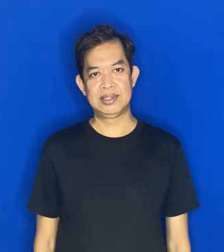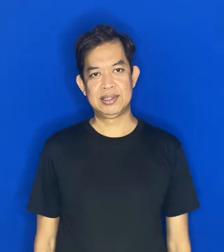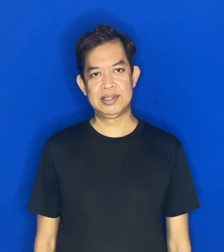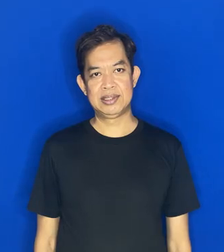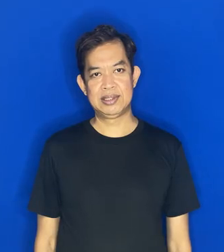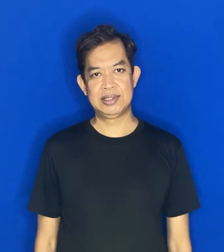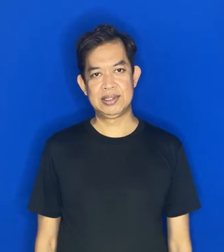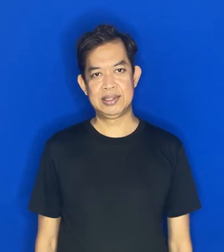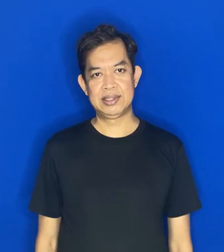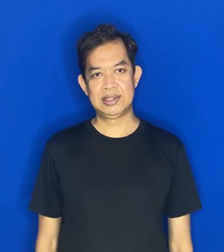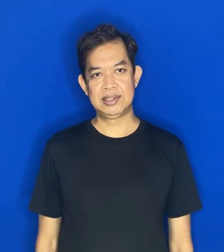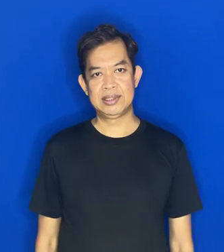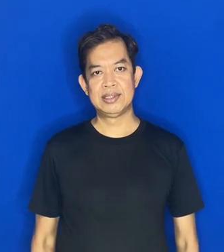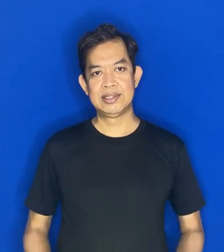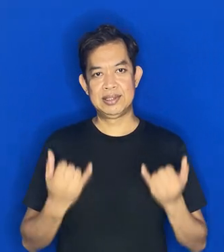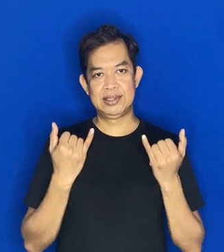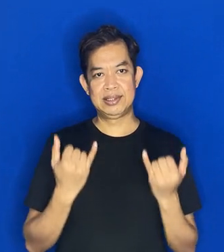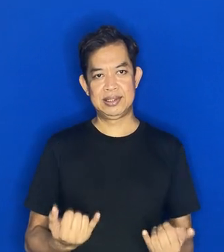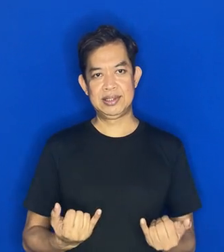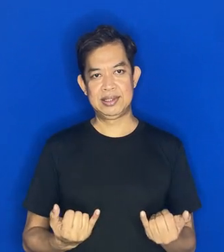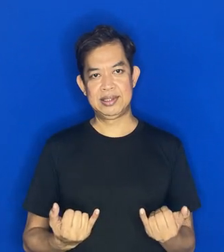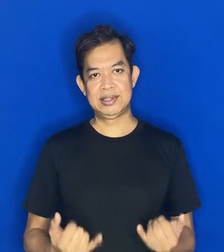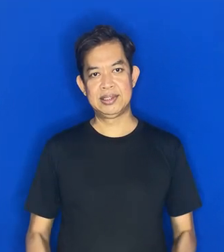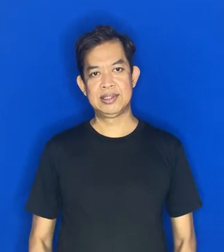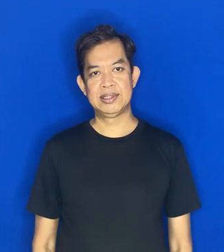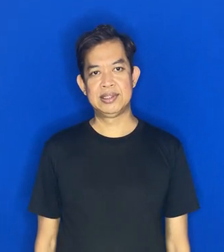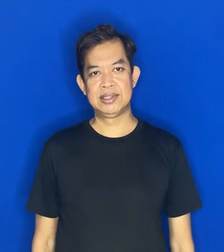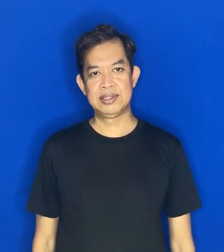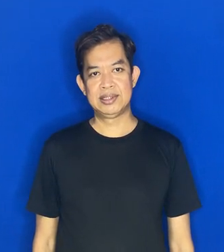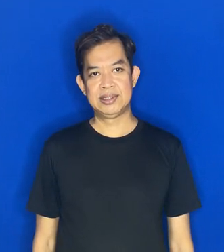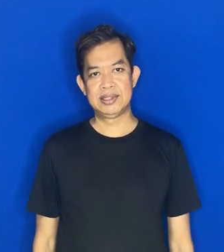today